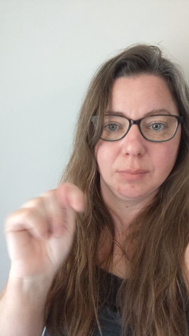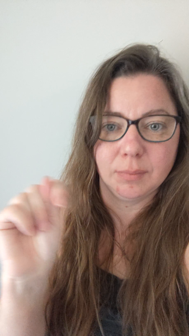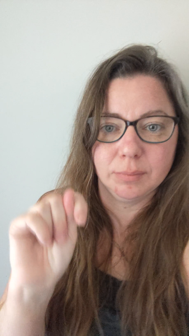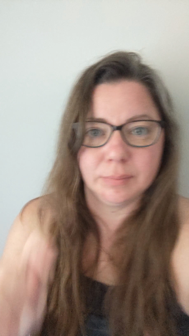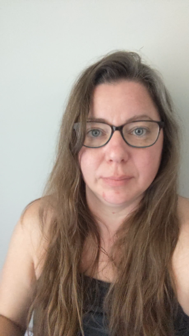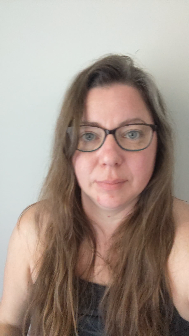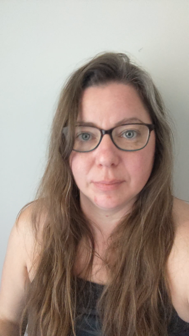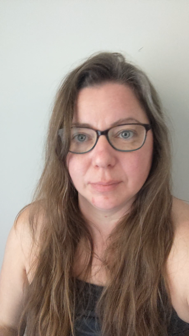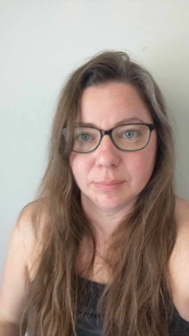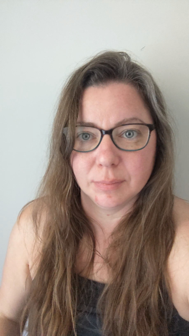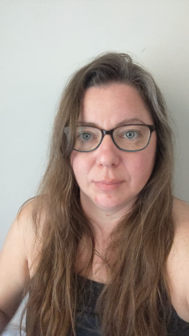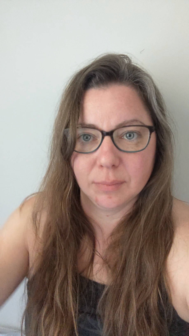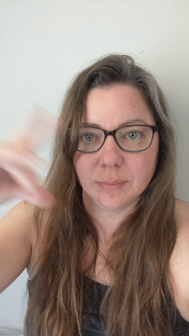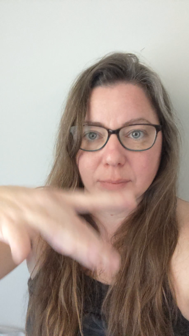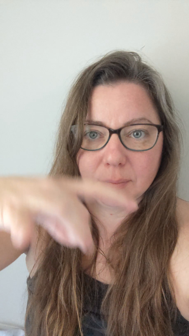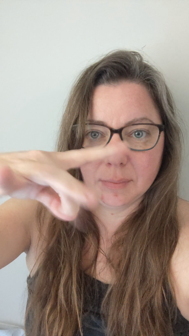pumpkin